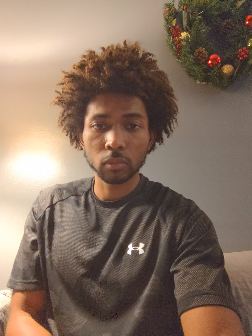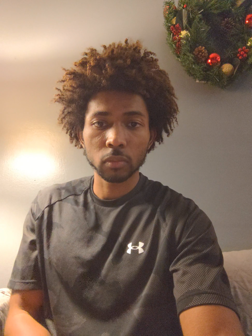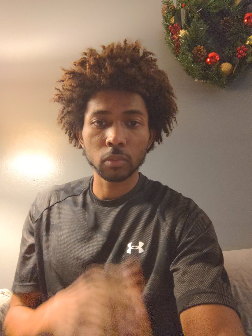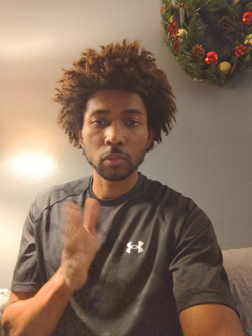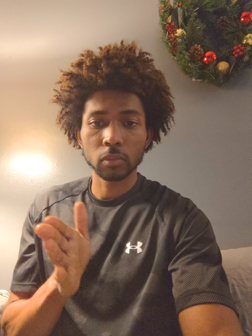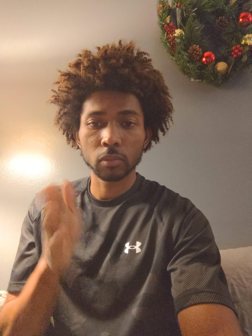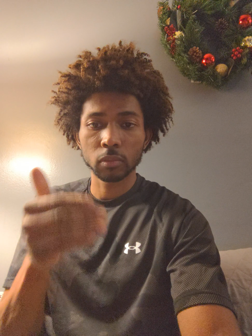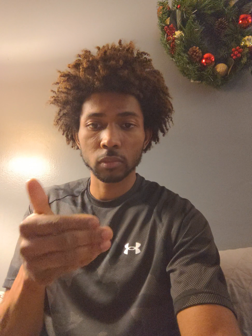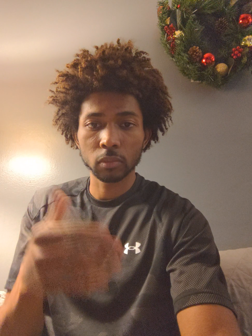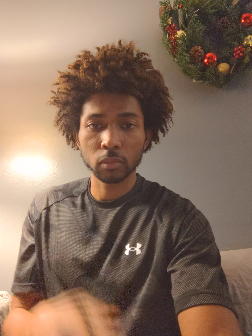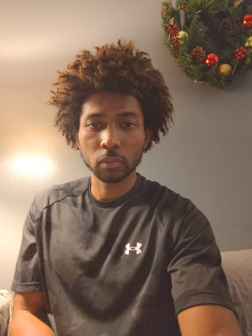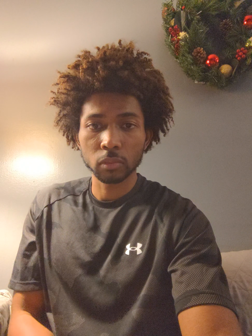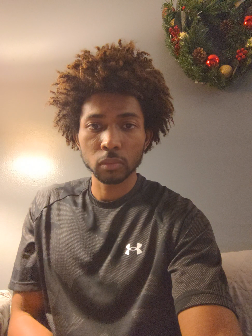room